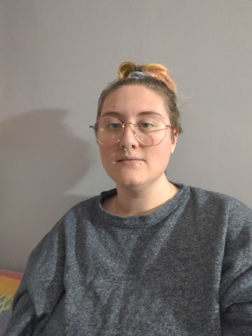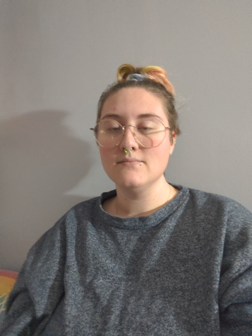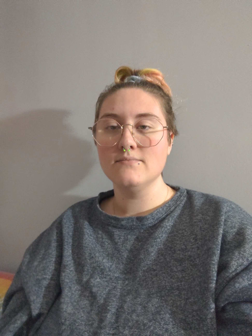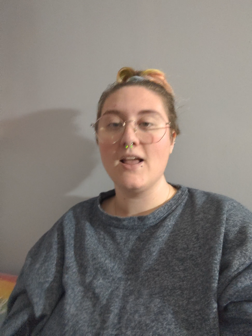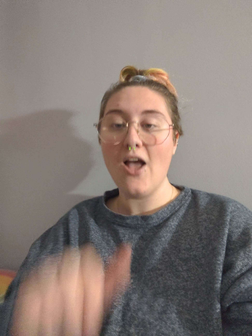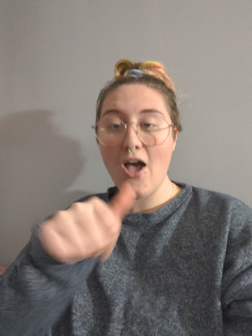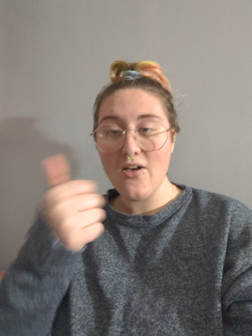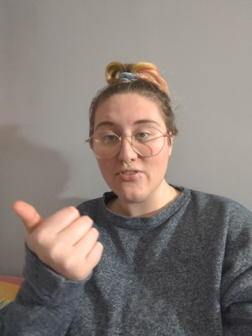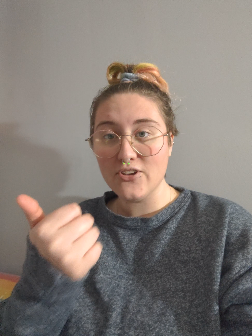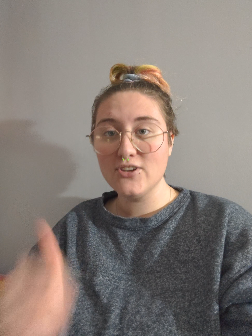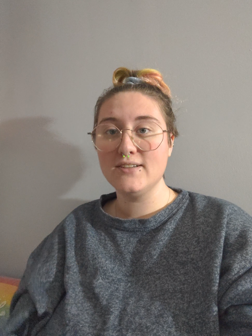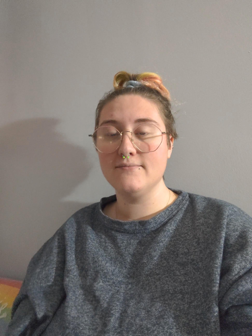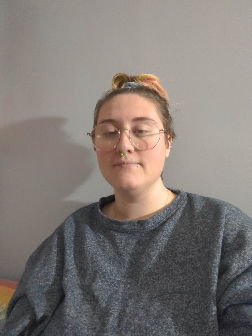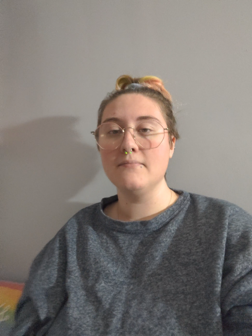another